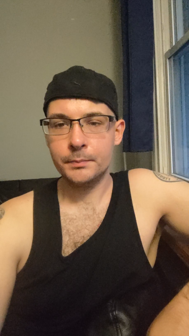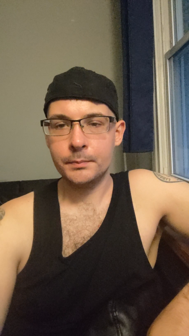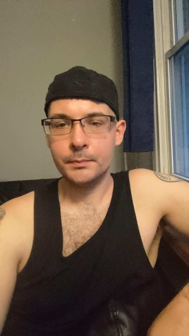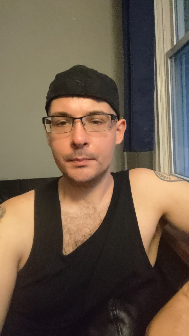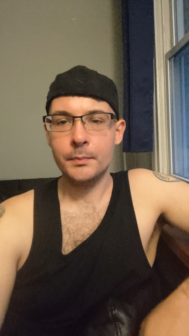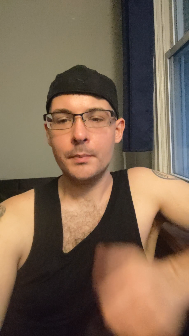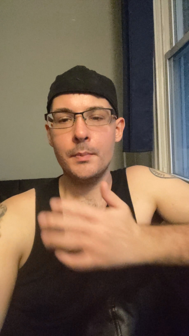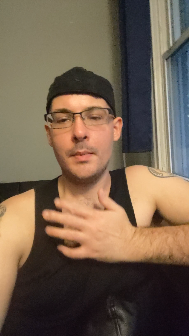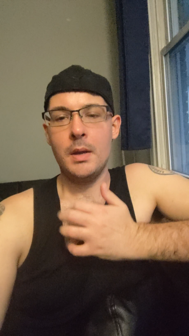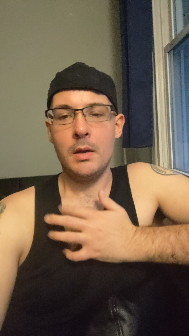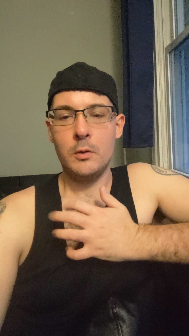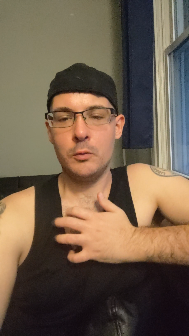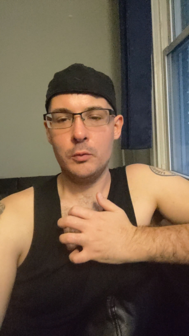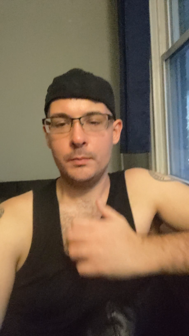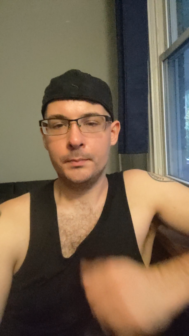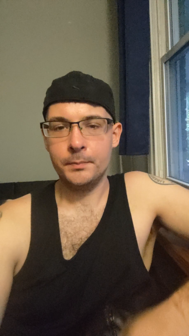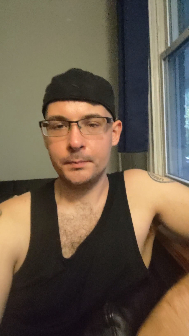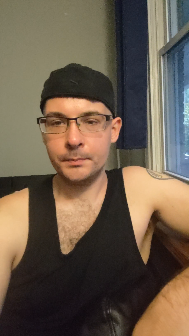bear